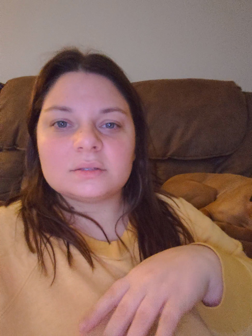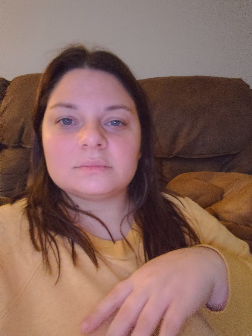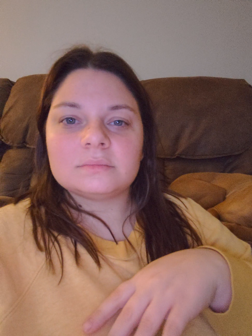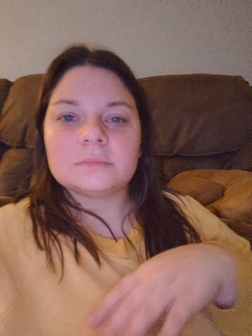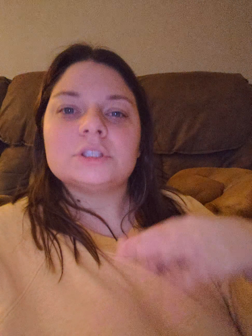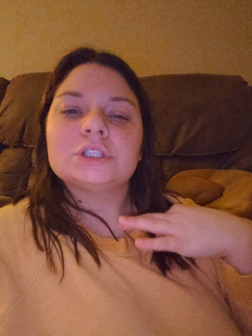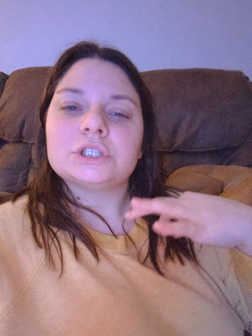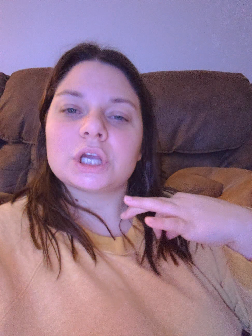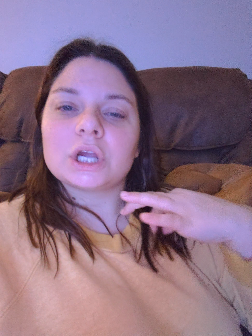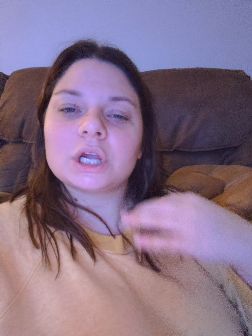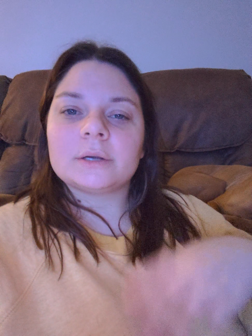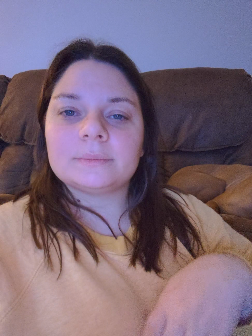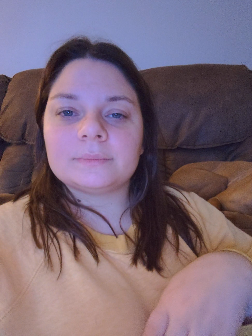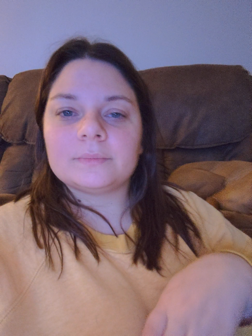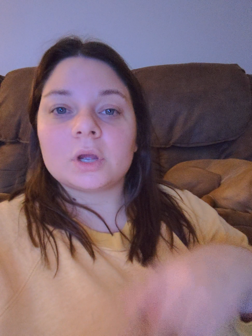shirt